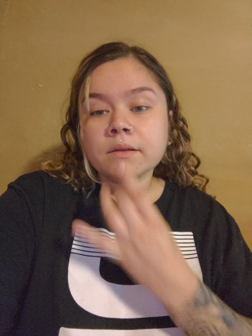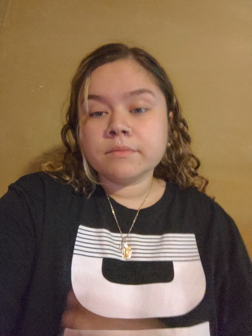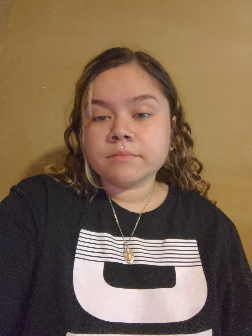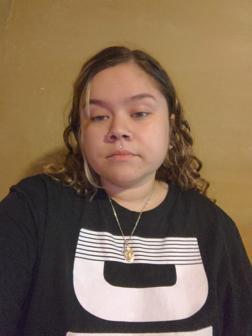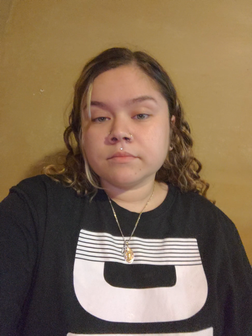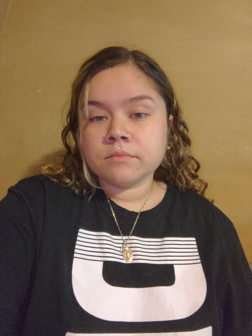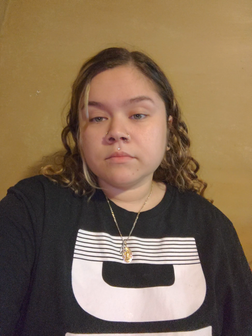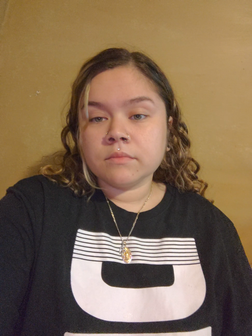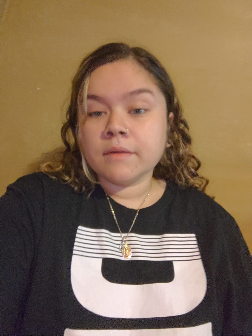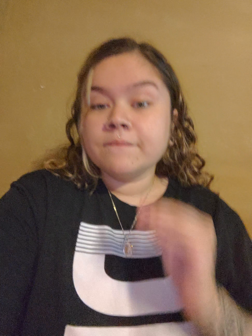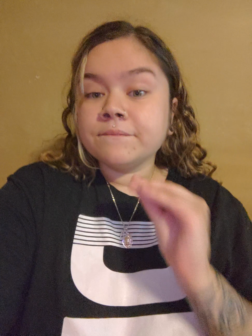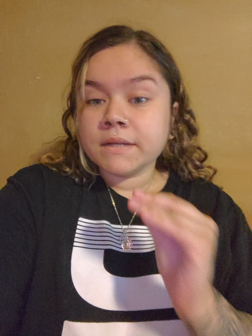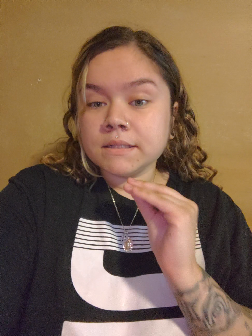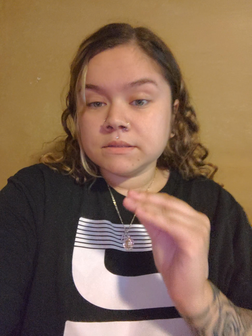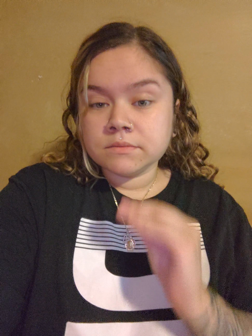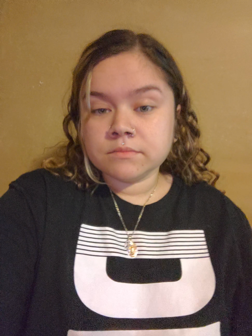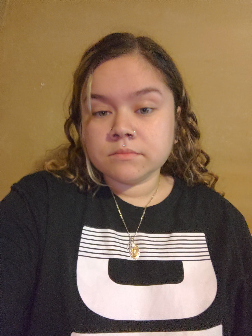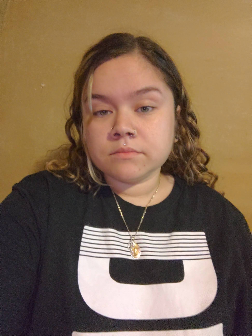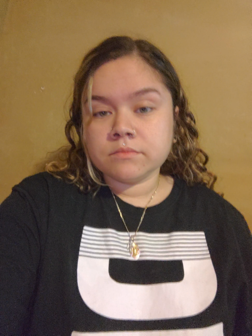fix